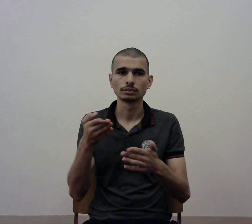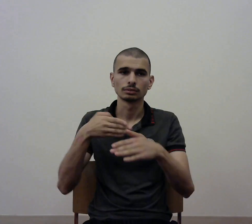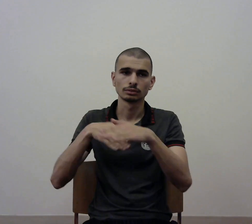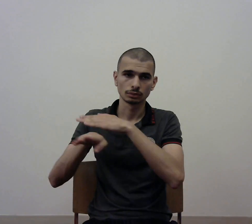gedə